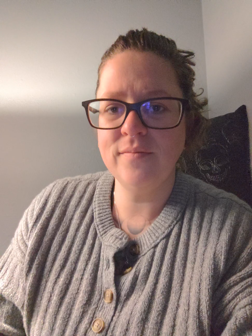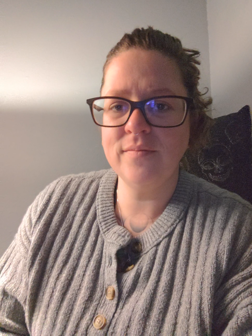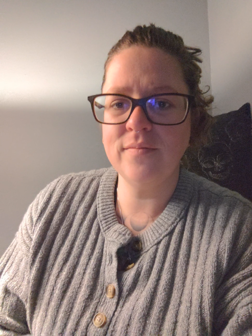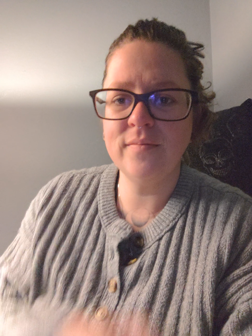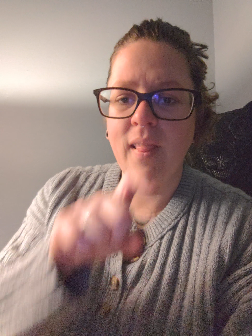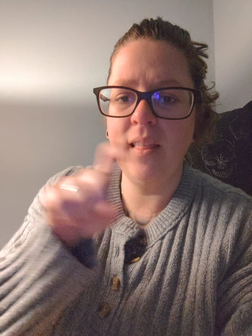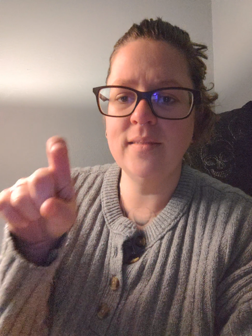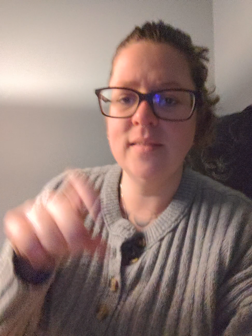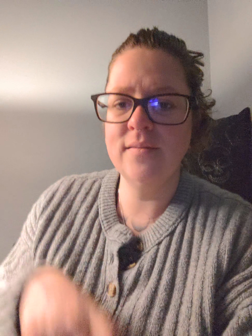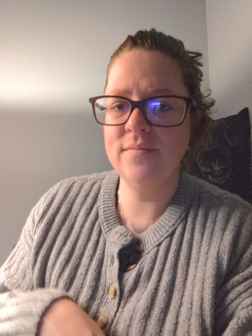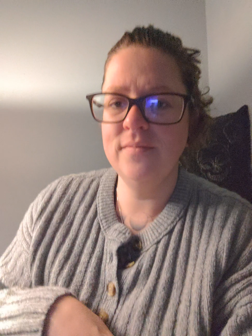closet